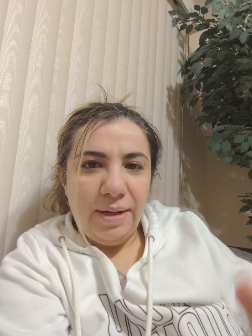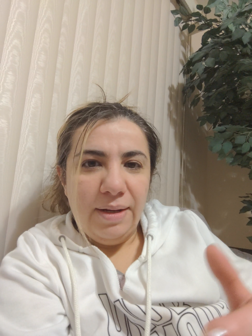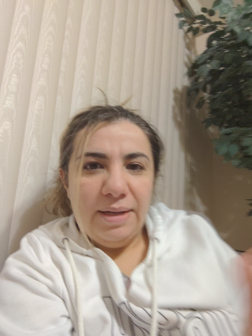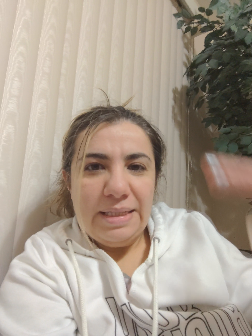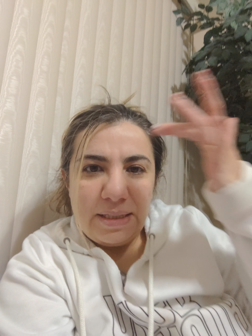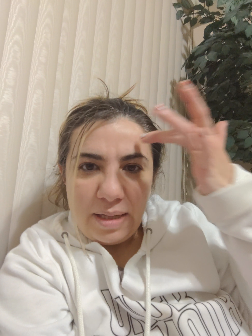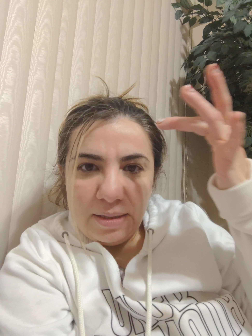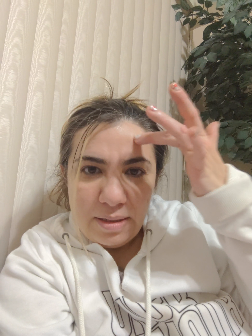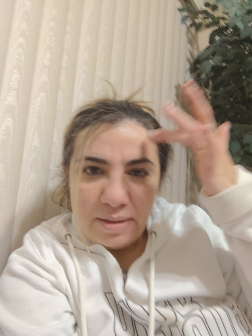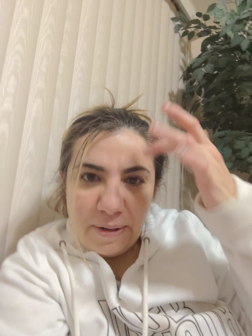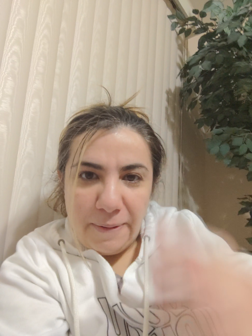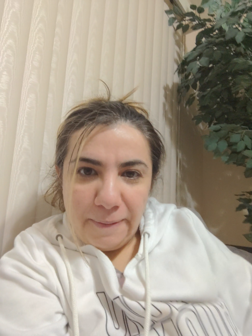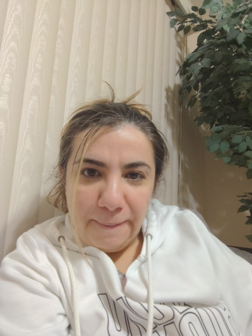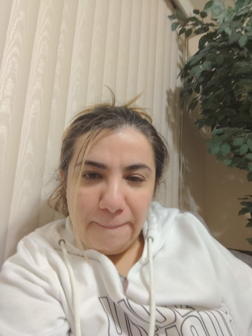sick